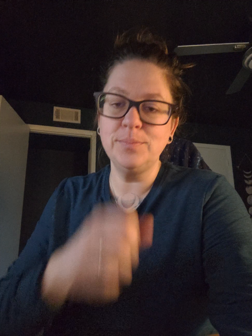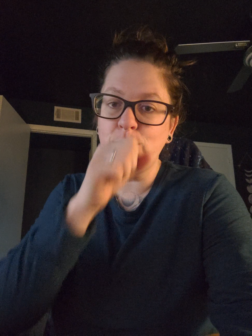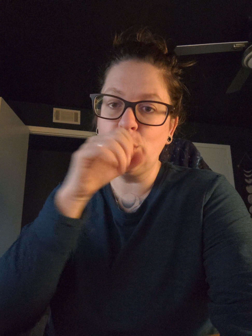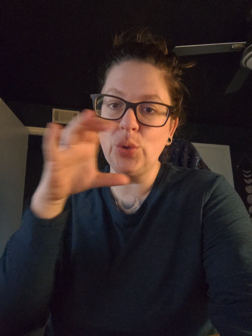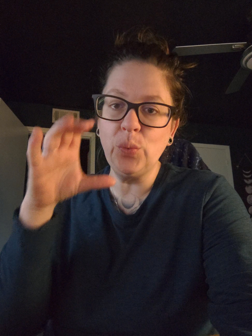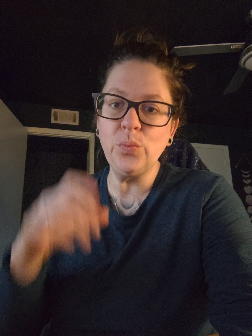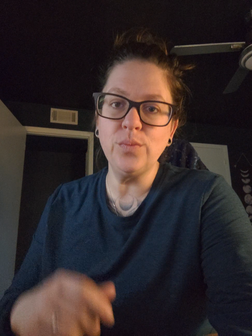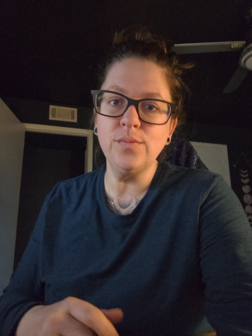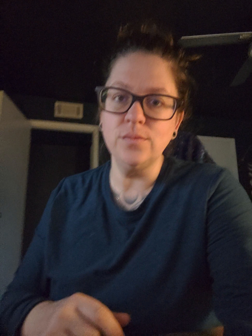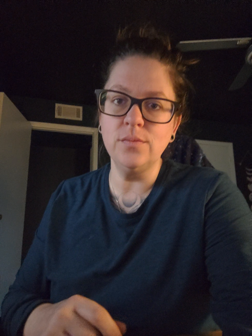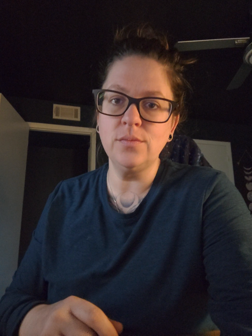balloon